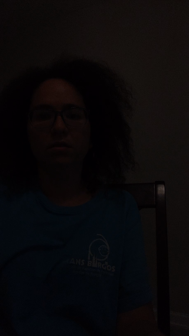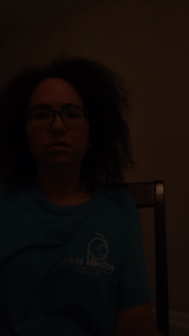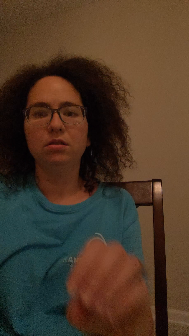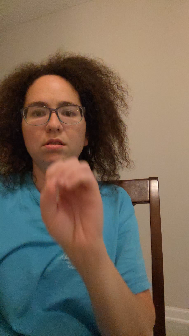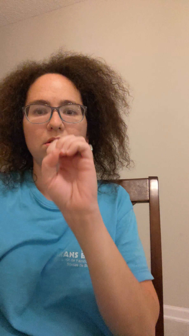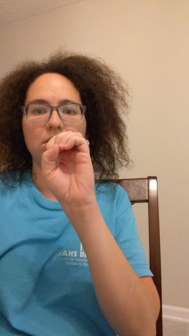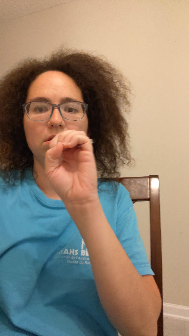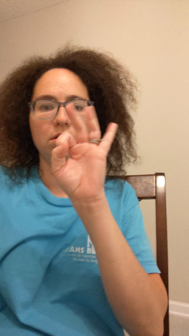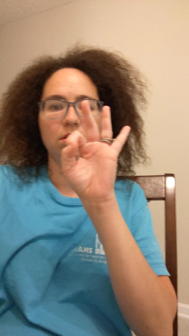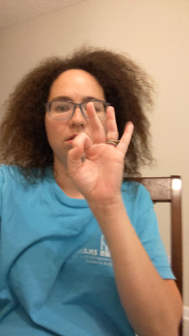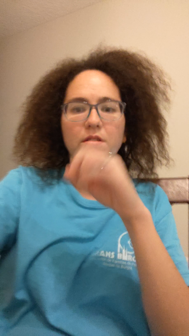of